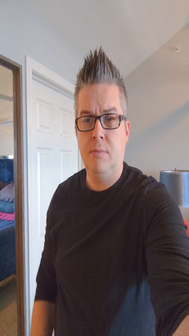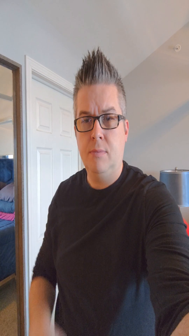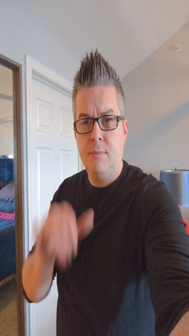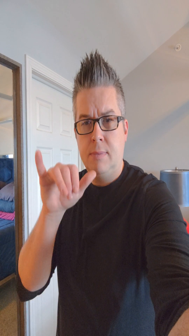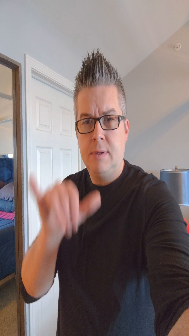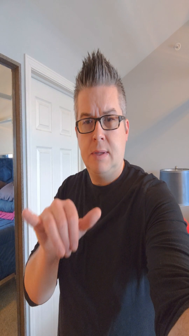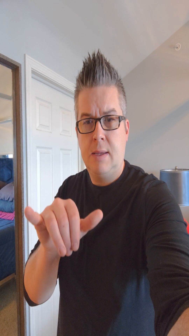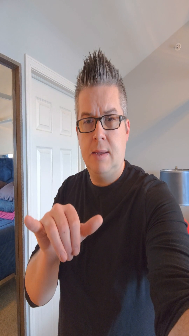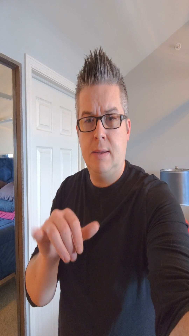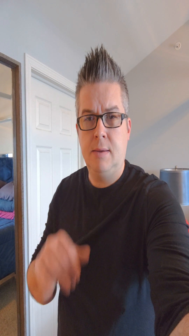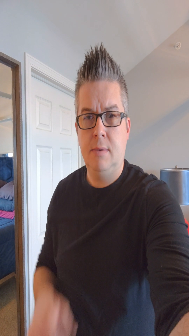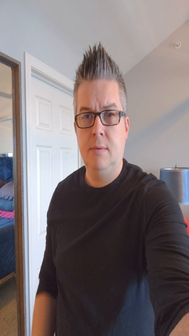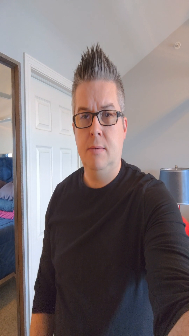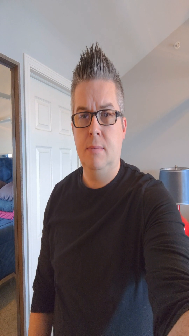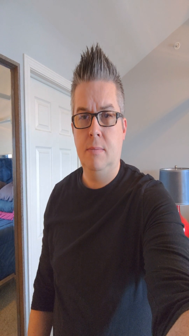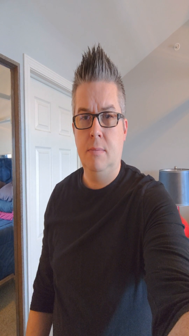stay